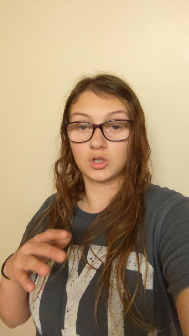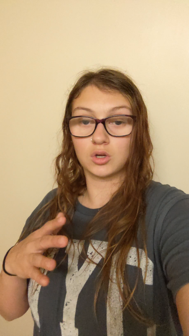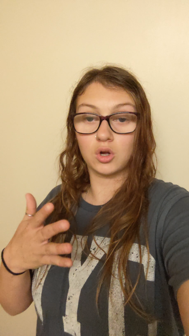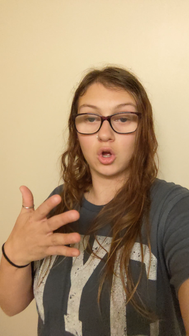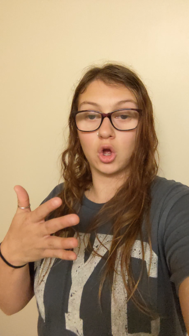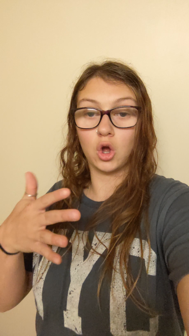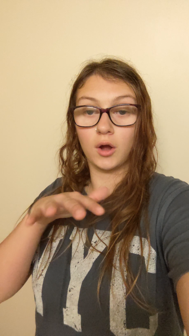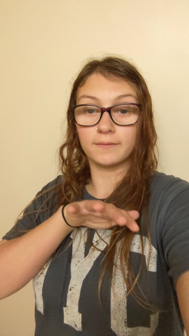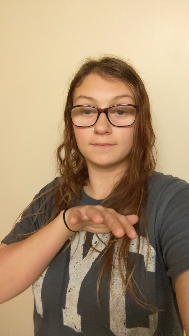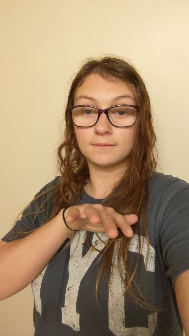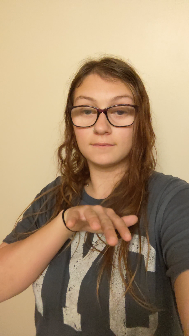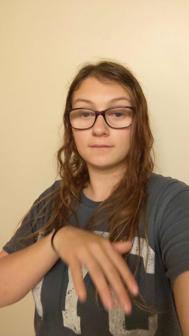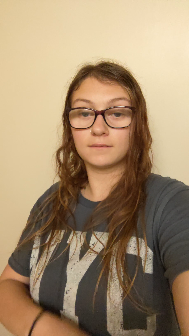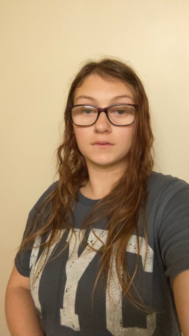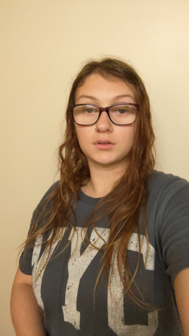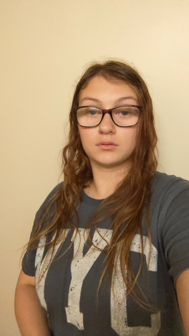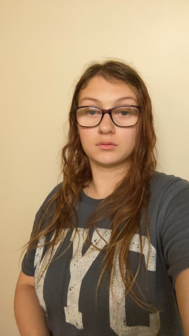cover